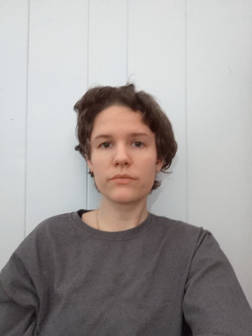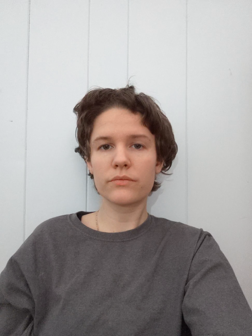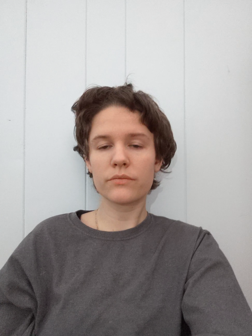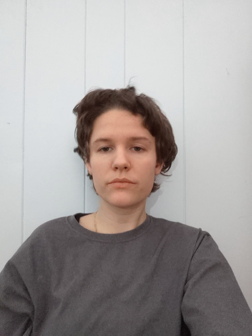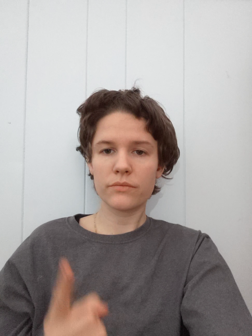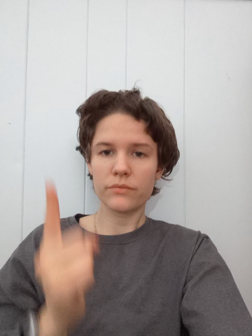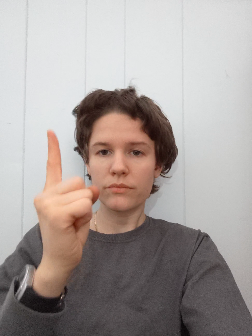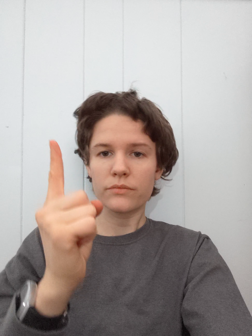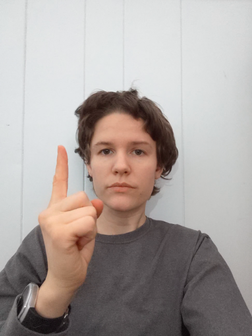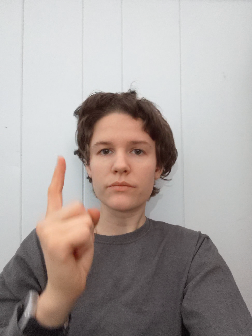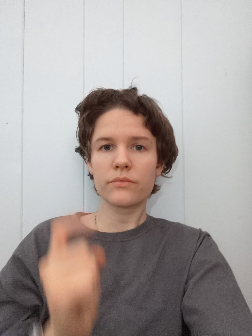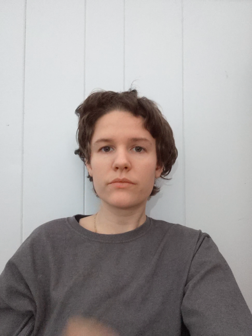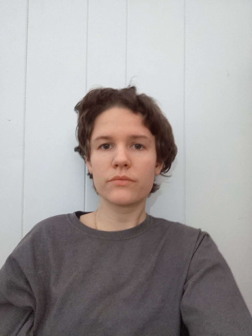up